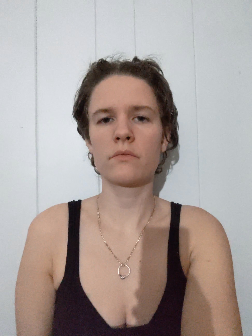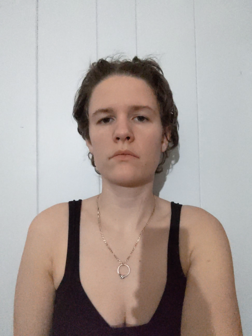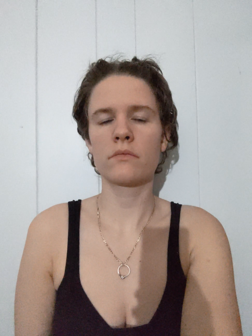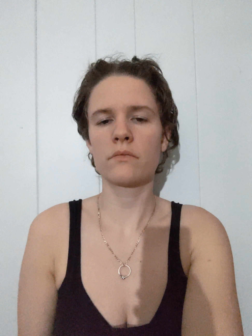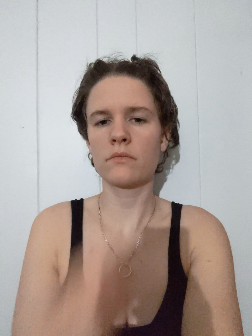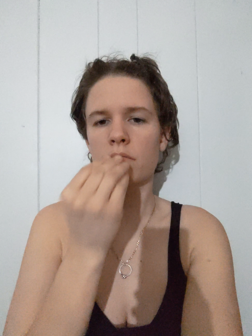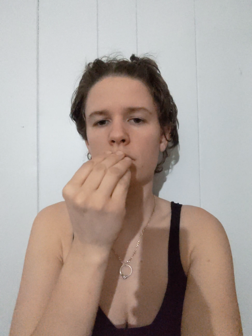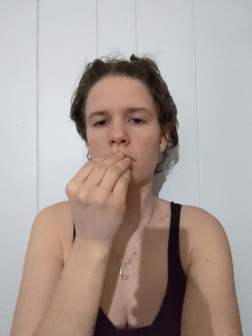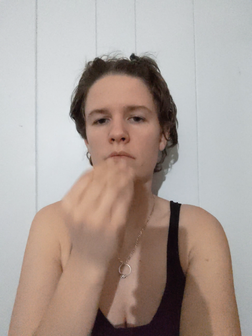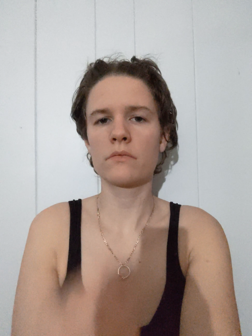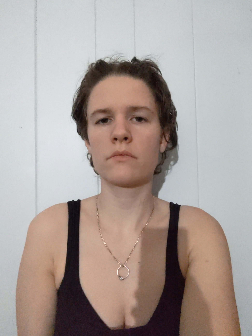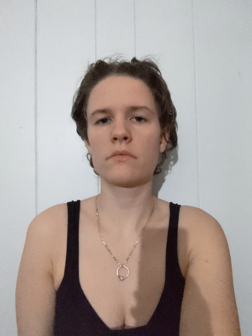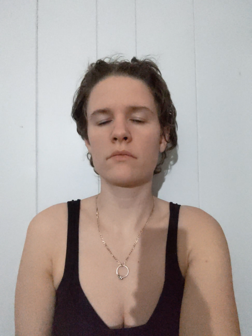food